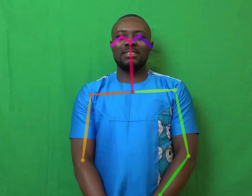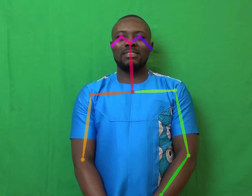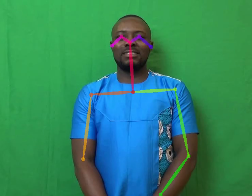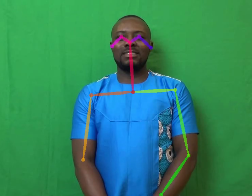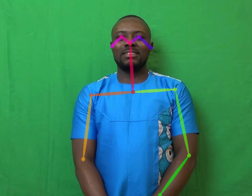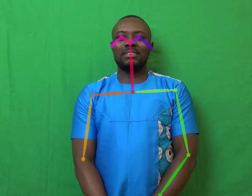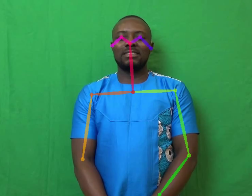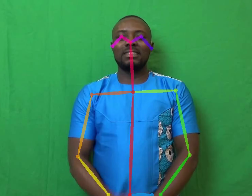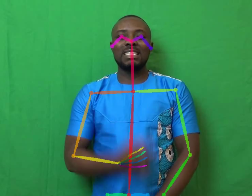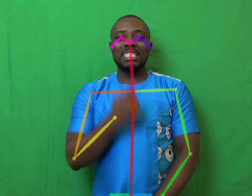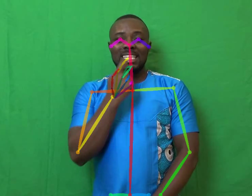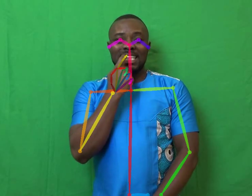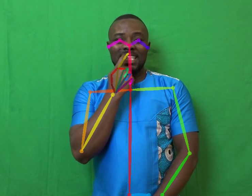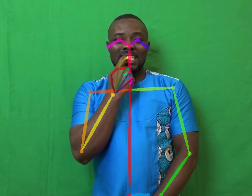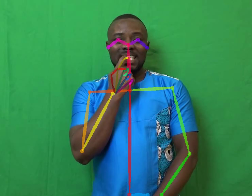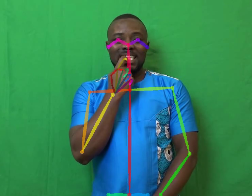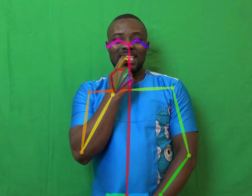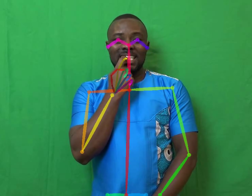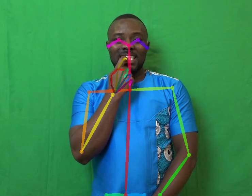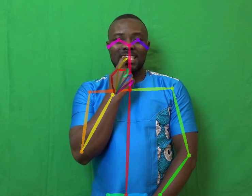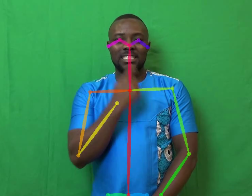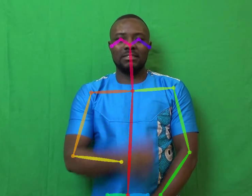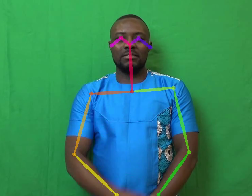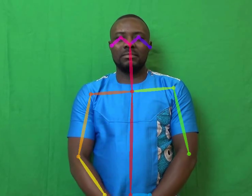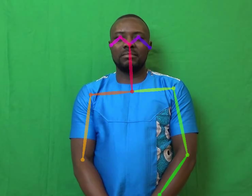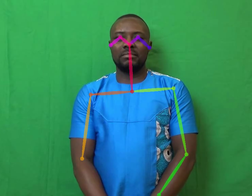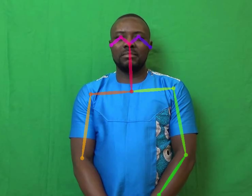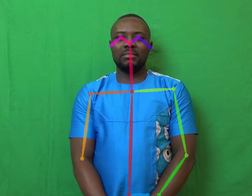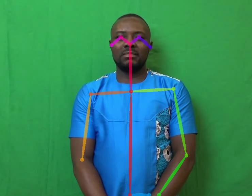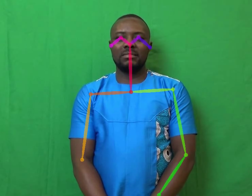teeth